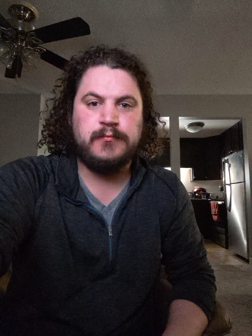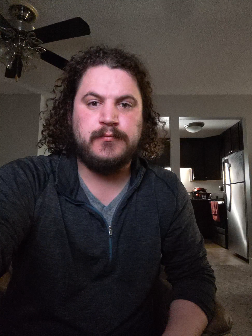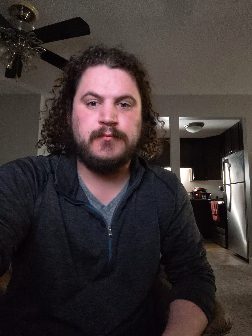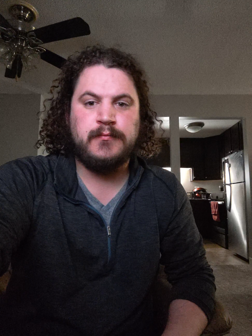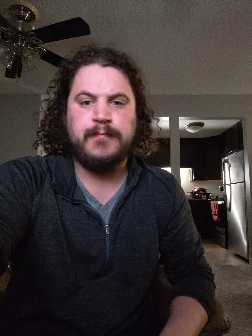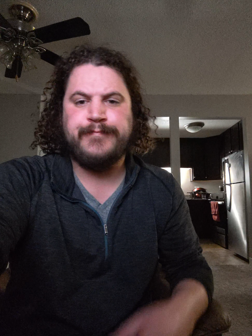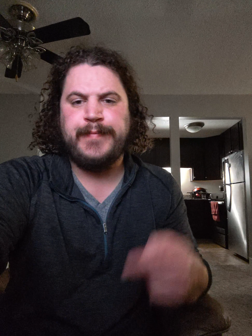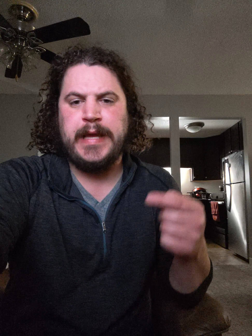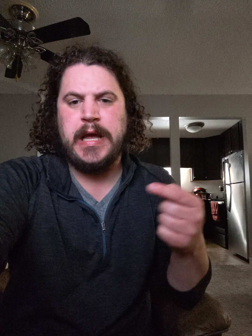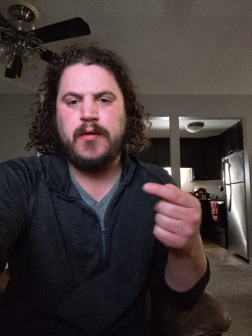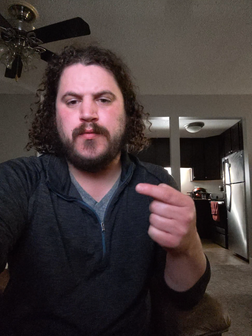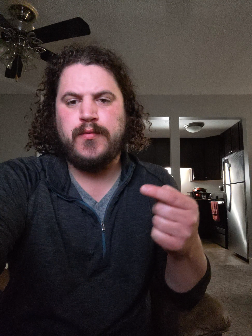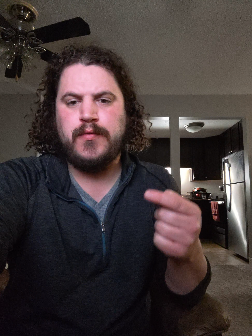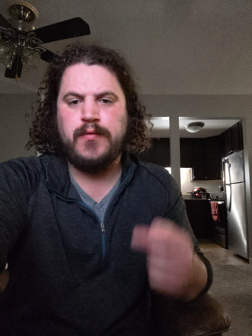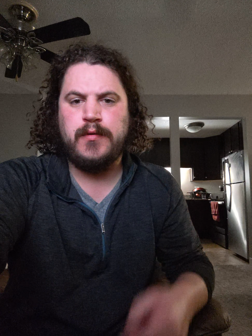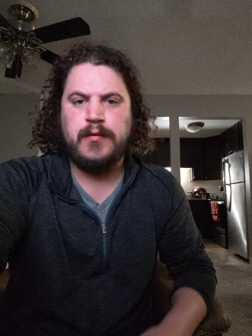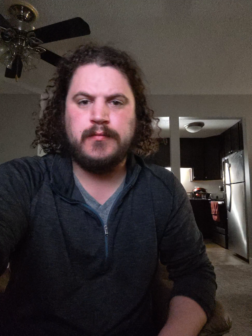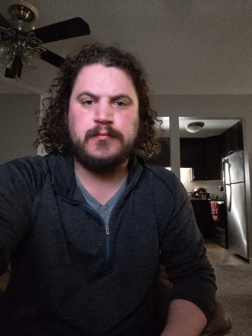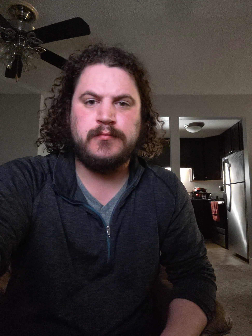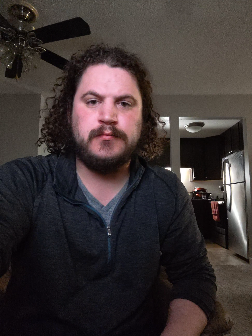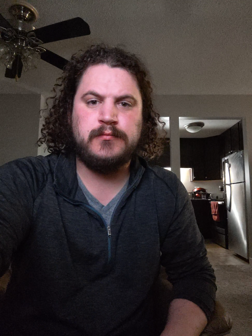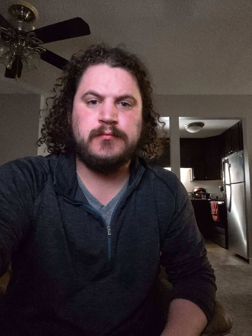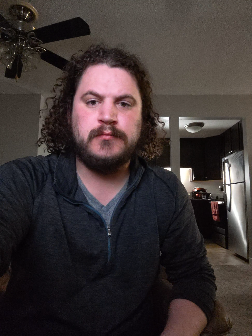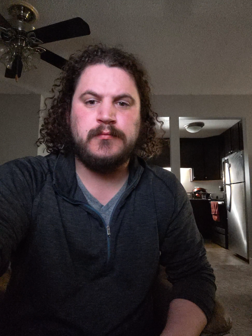owie